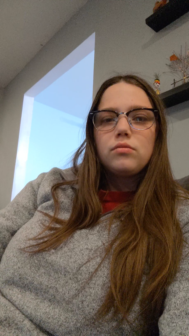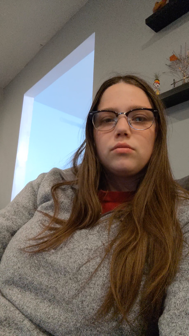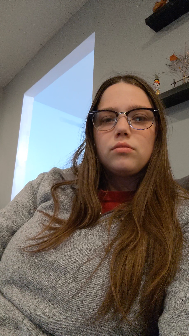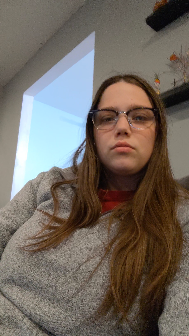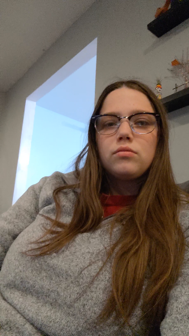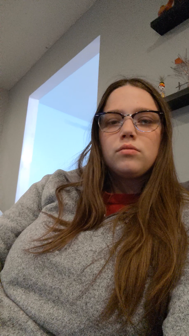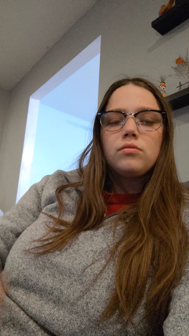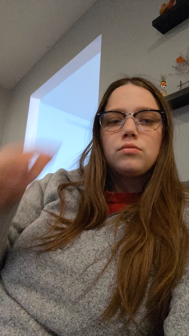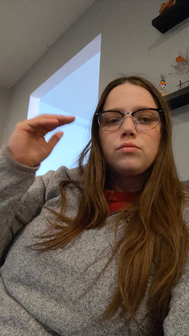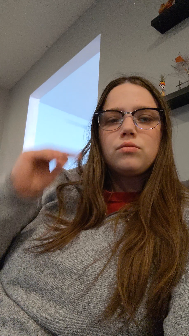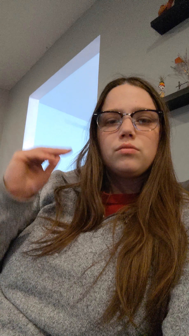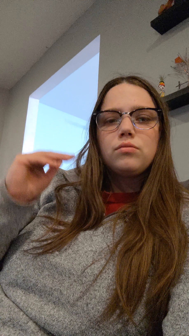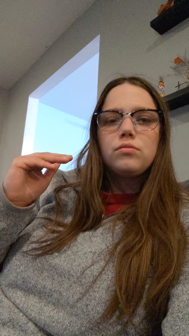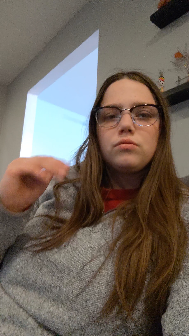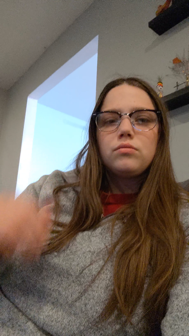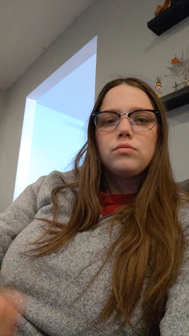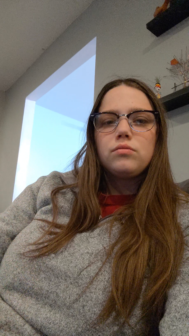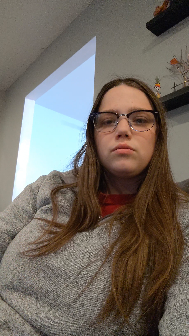short